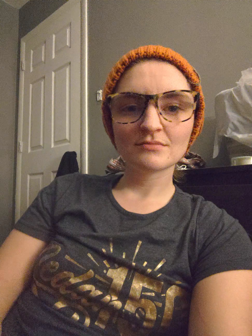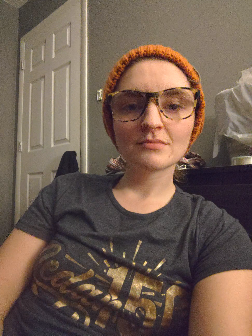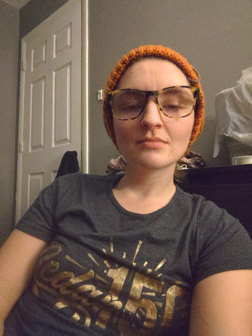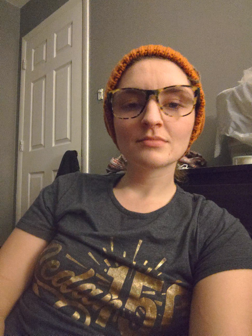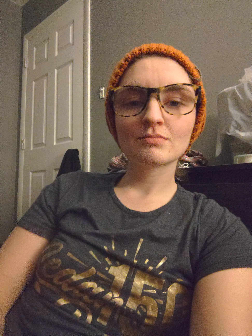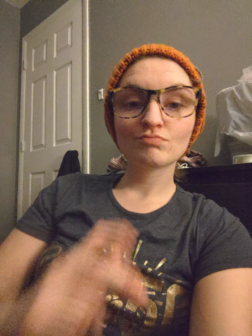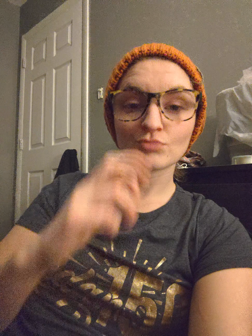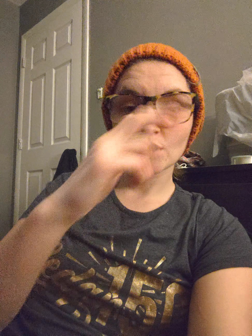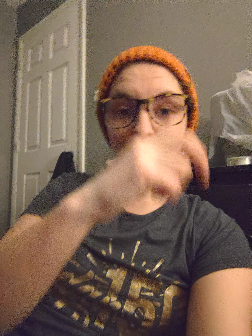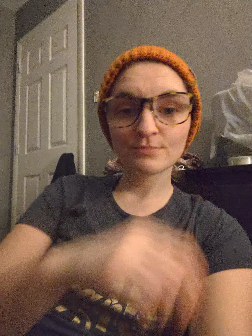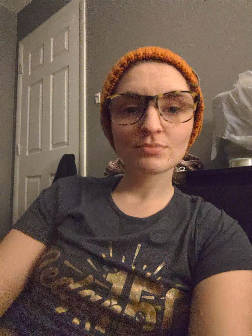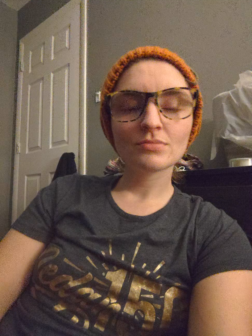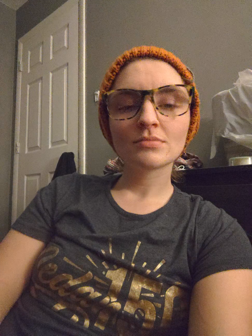stairs